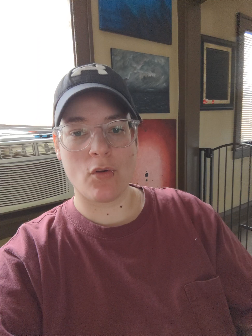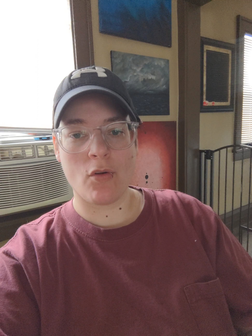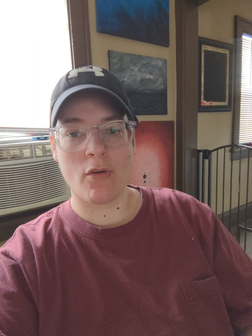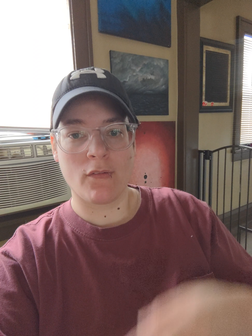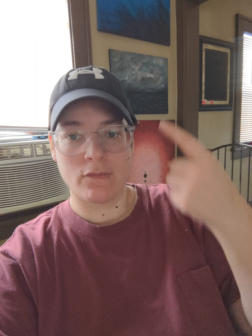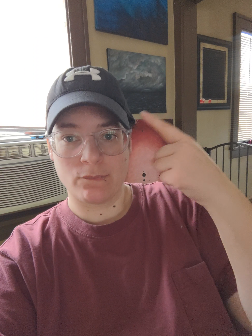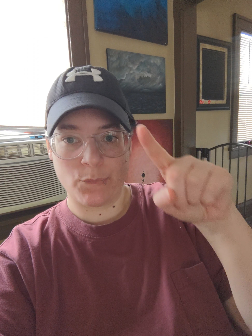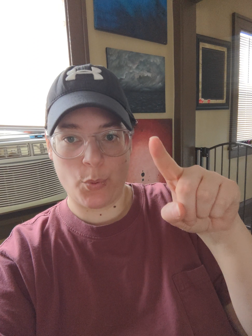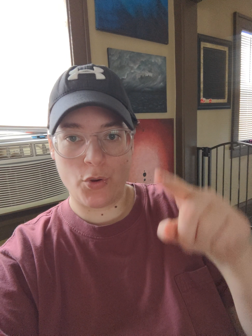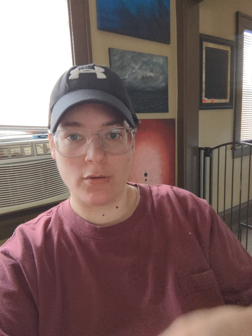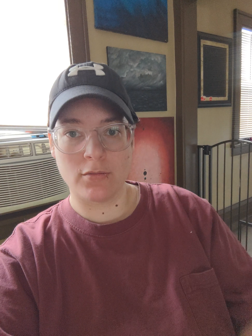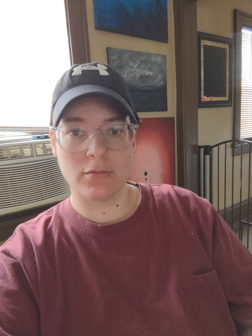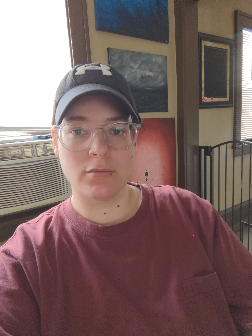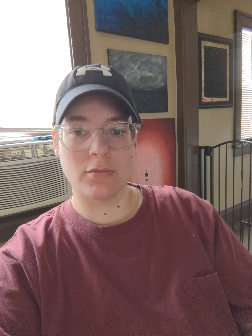for